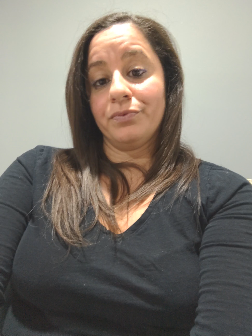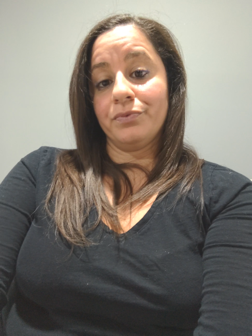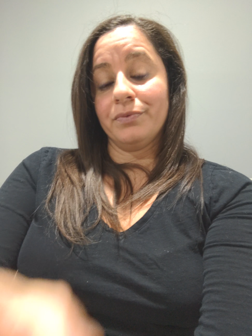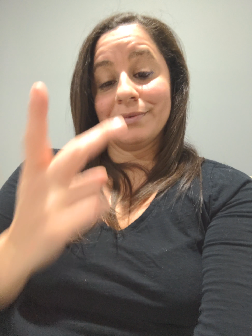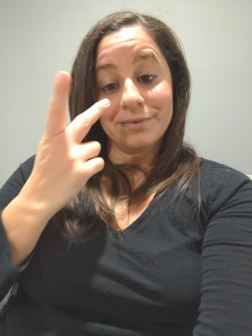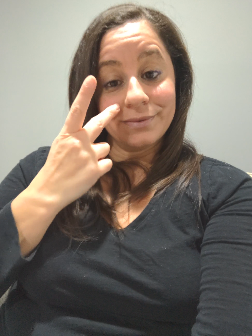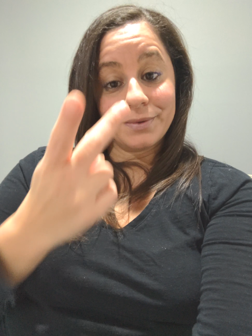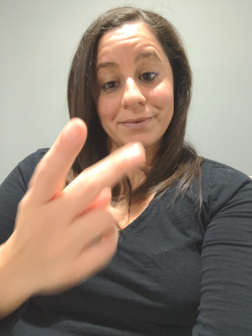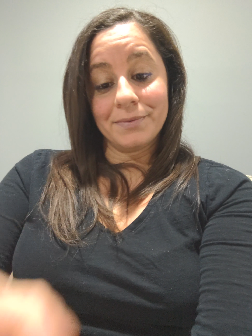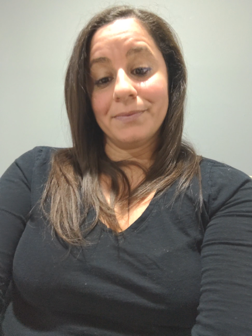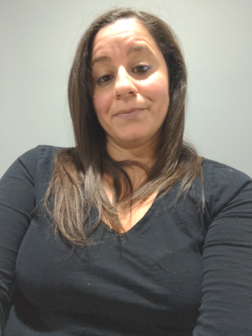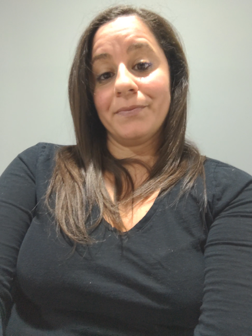see